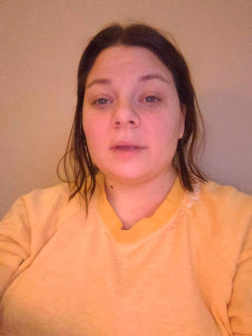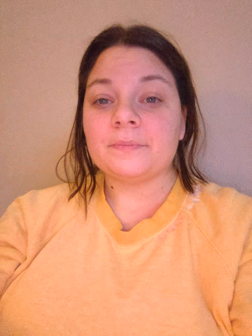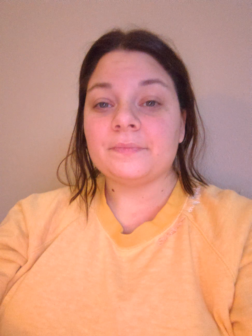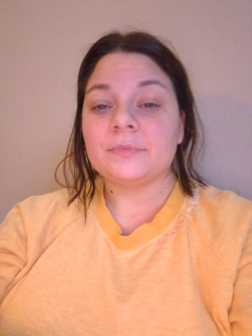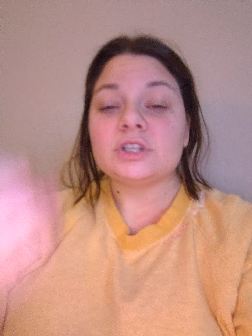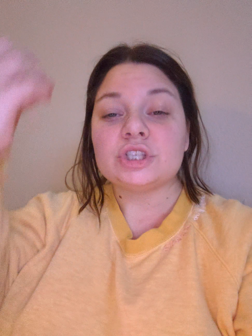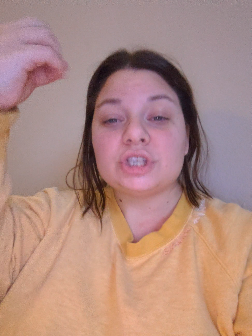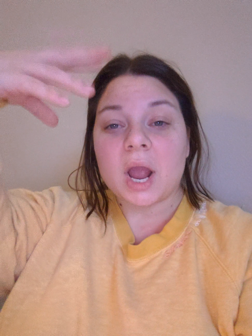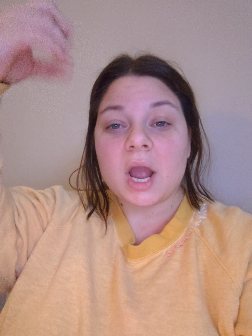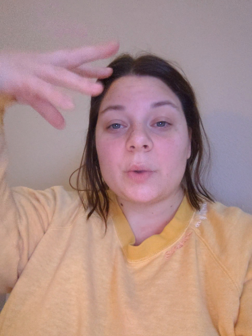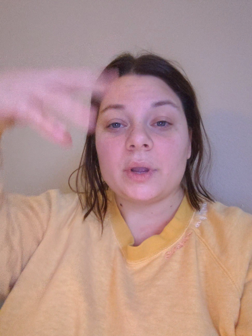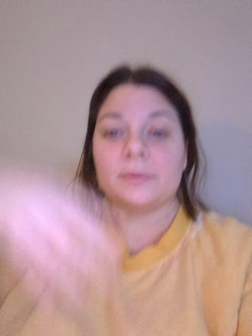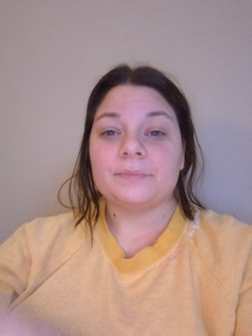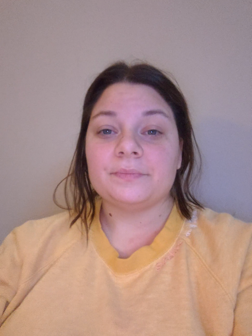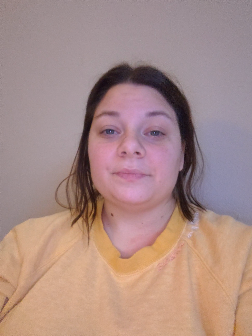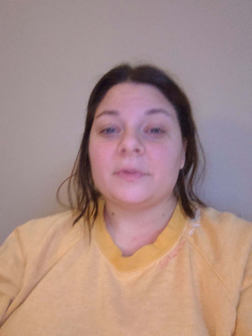shower